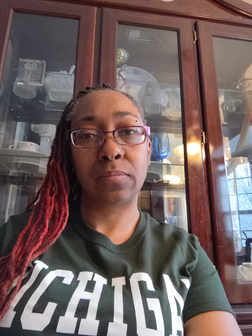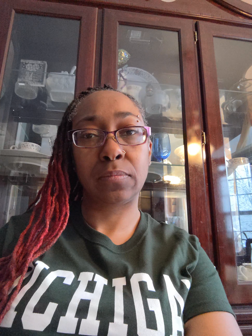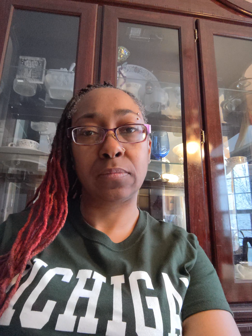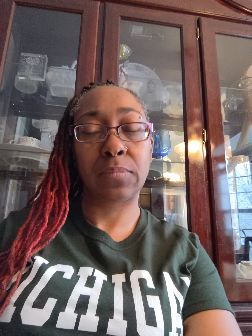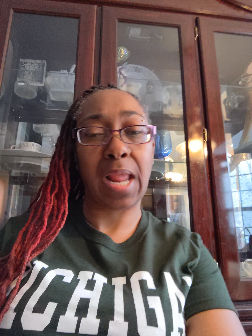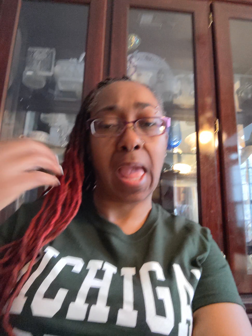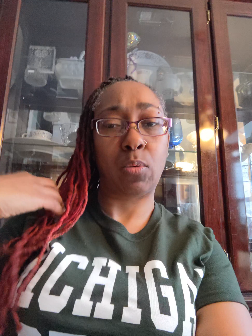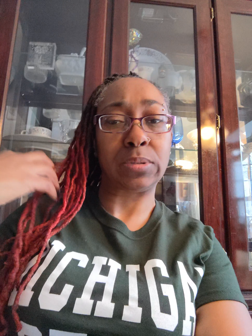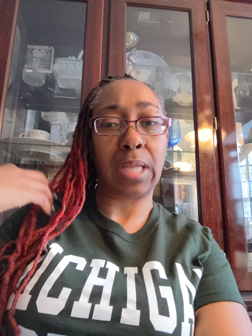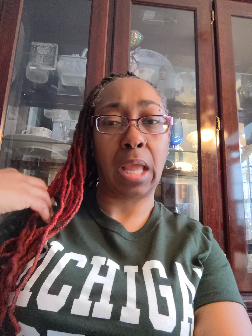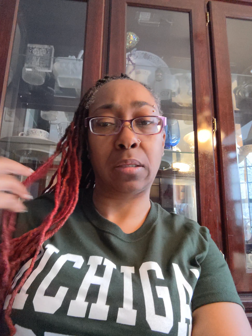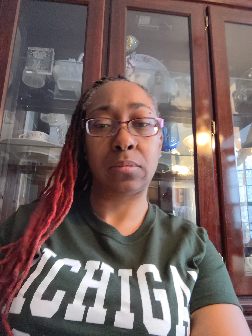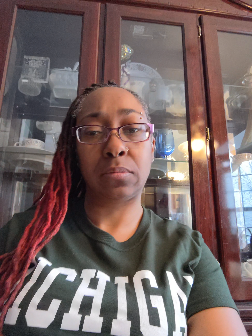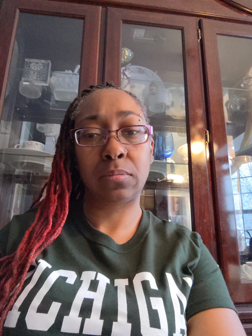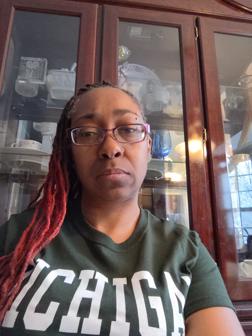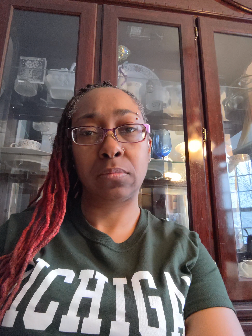outside